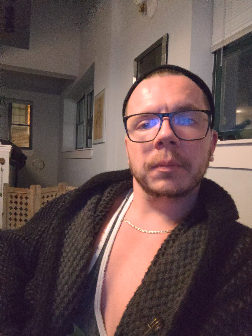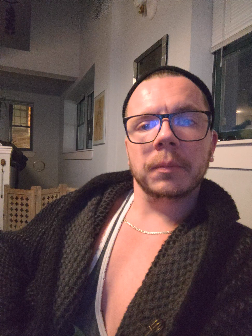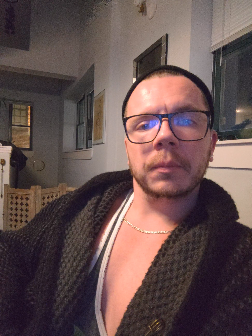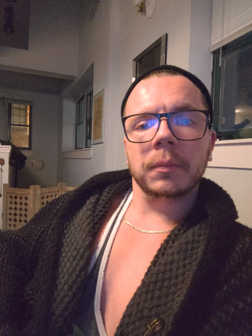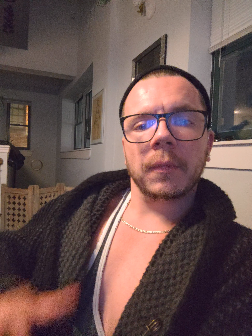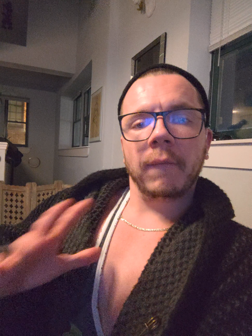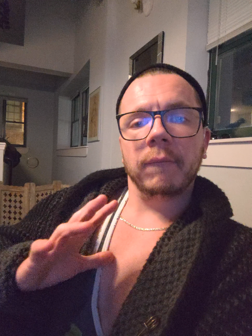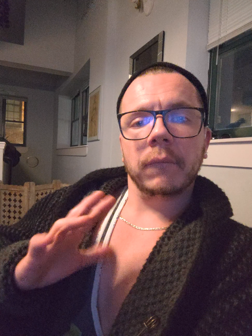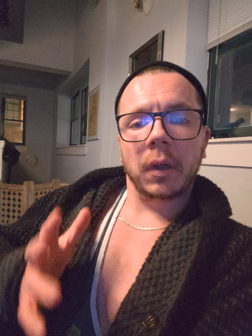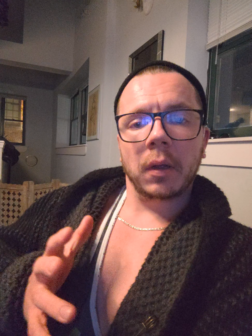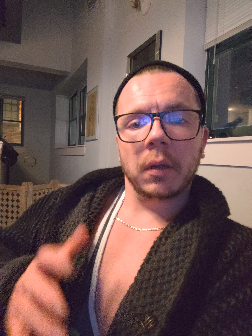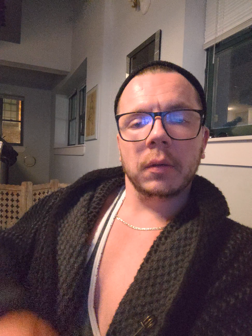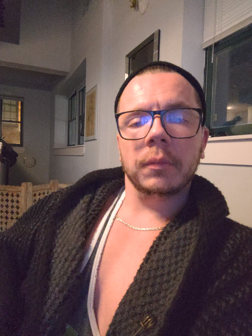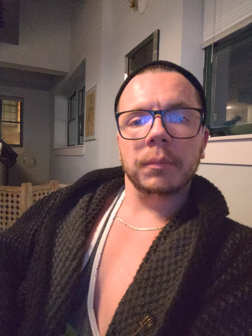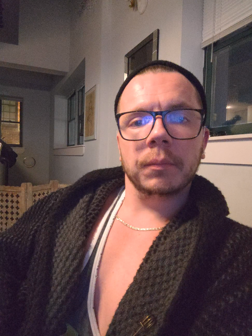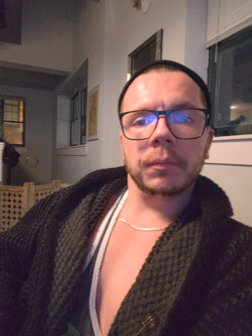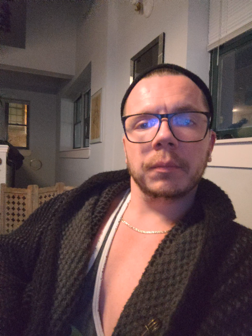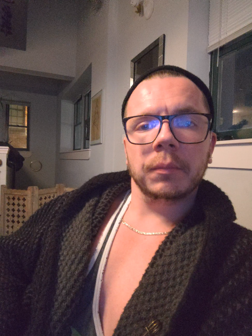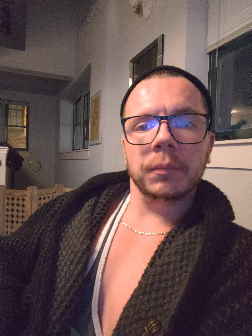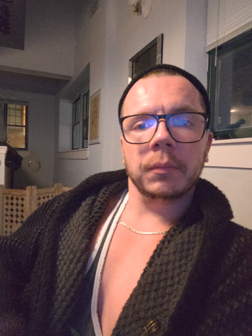fine